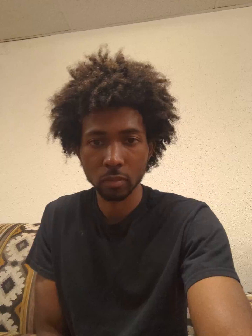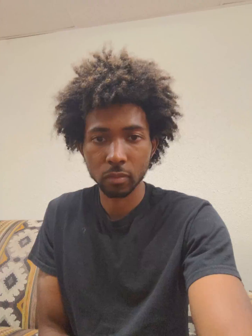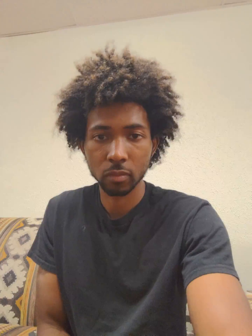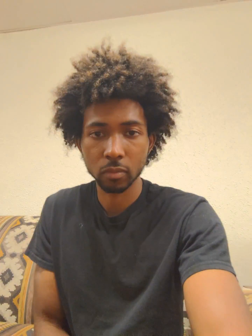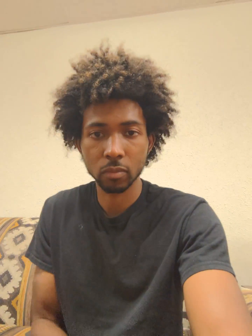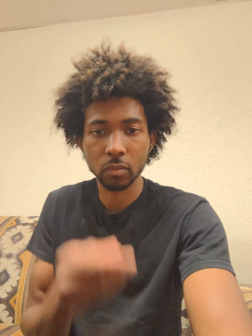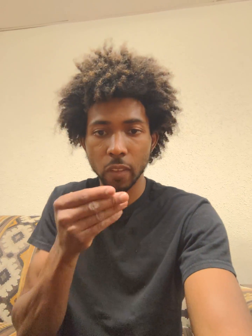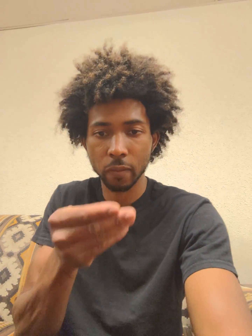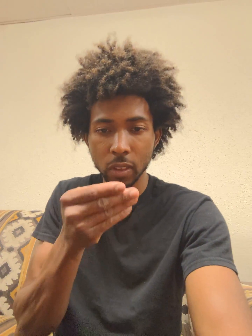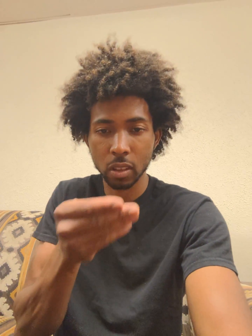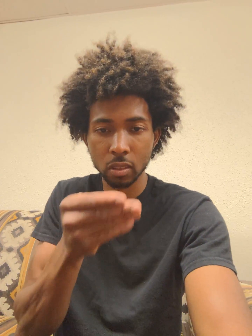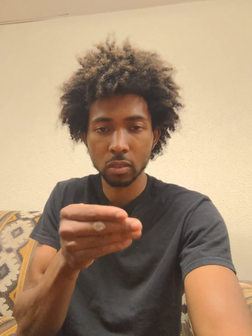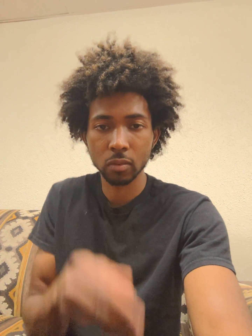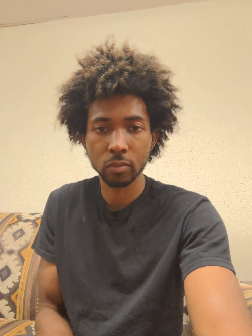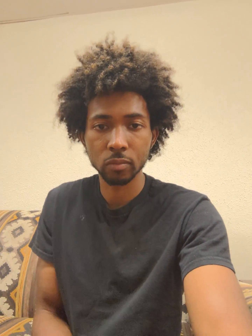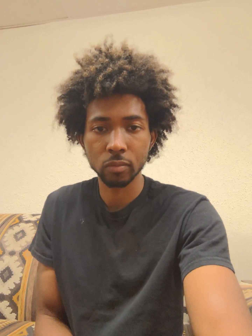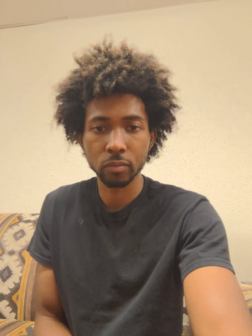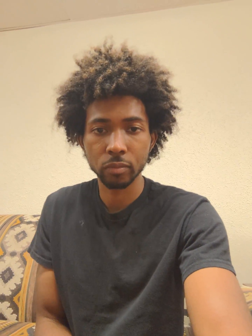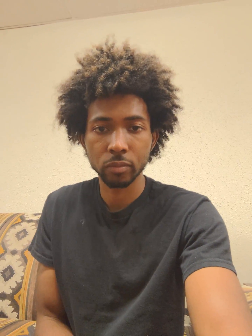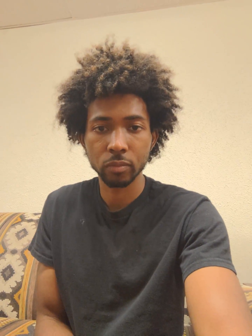feed